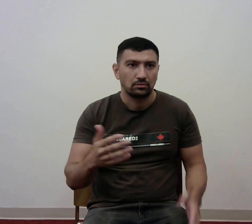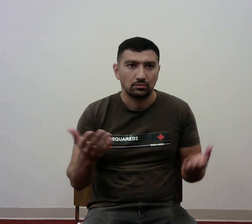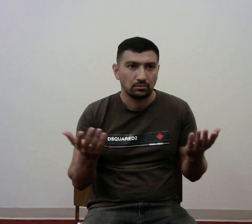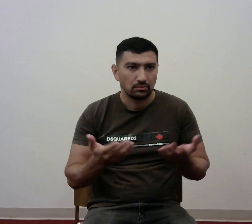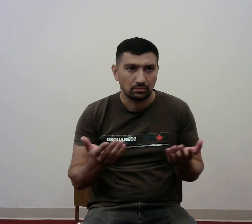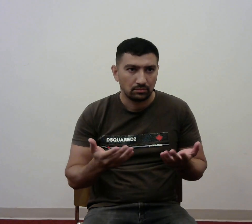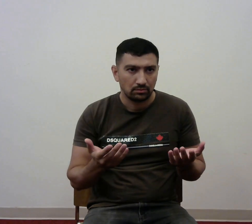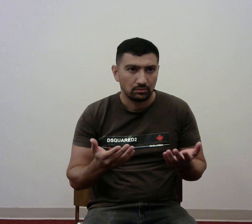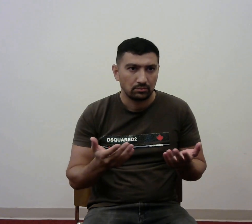hansı